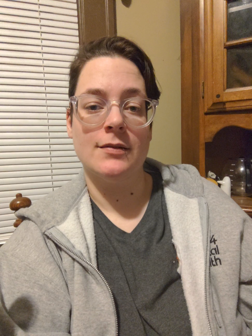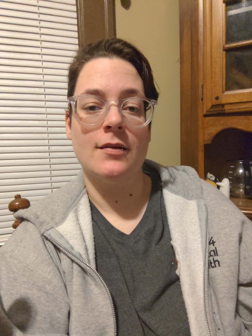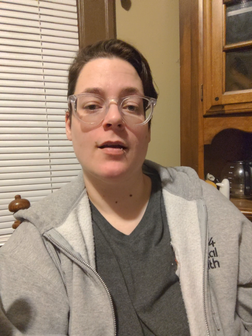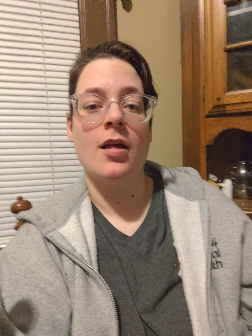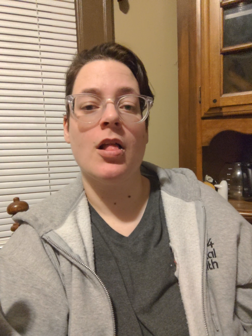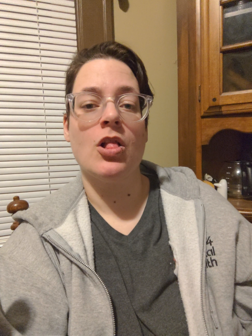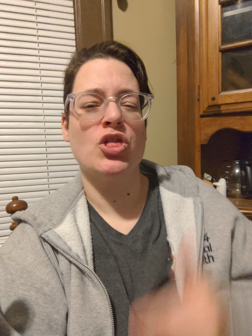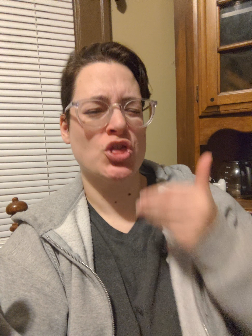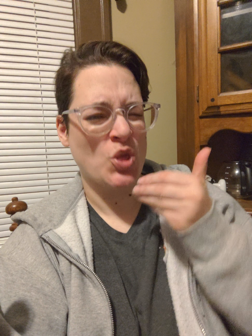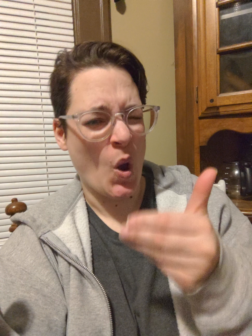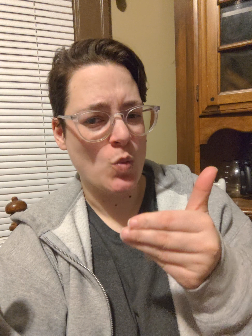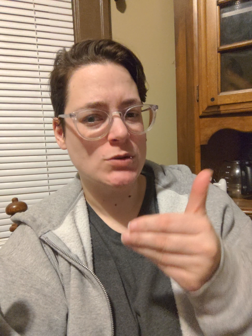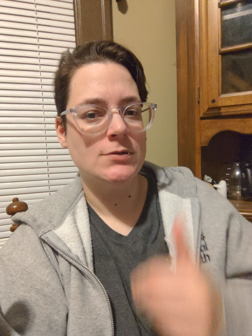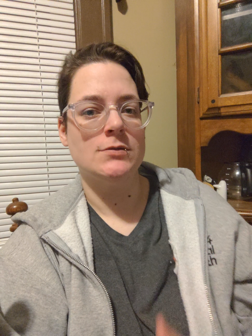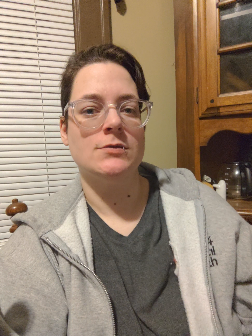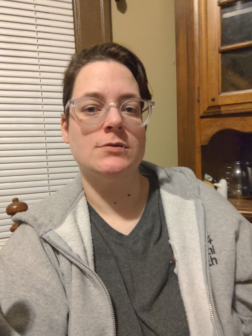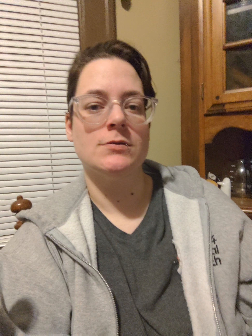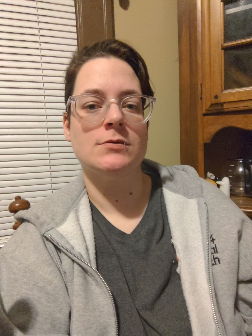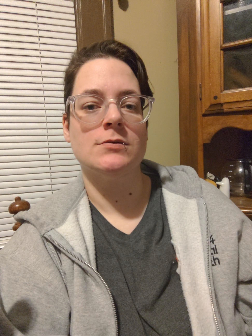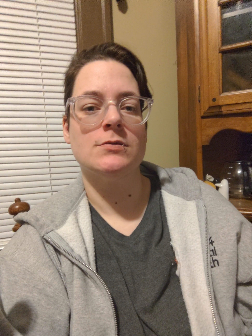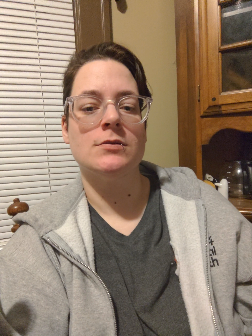close